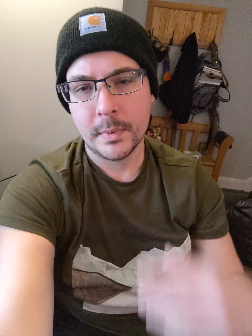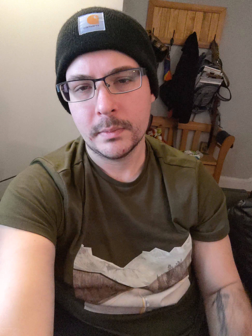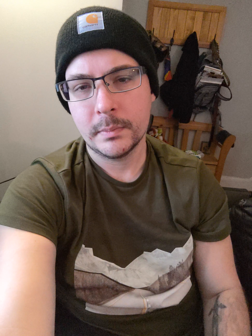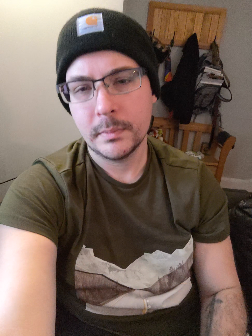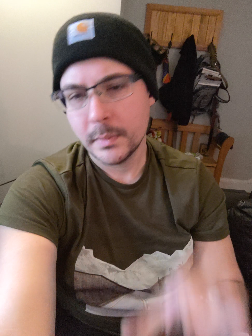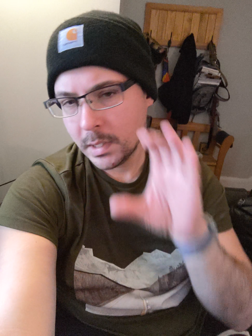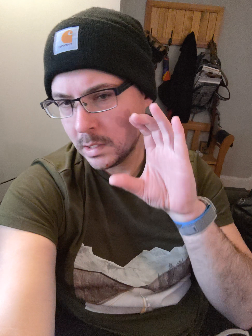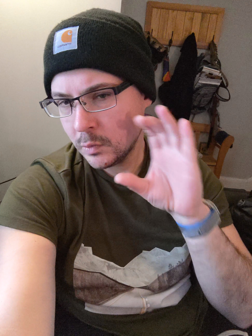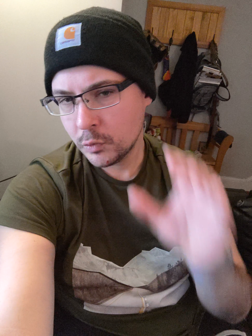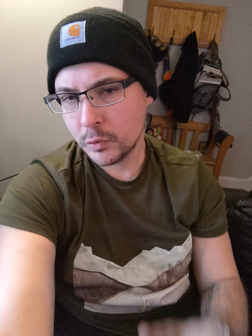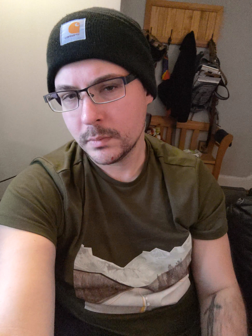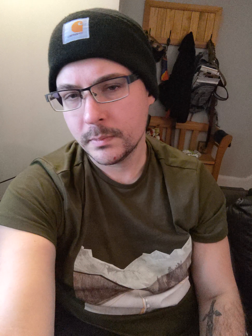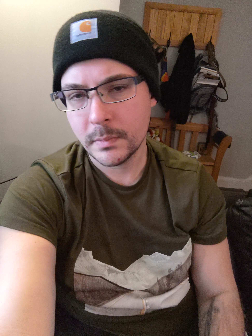hear